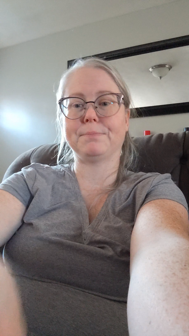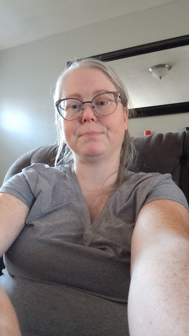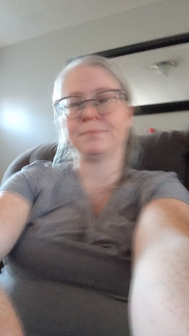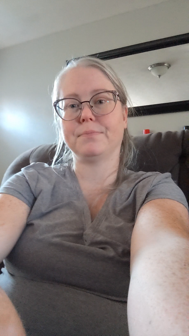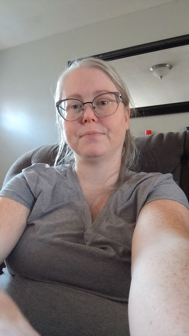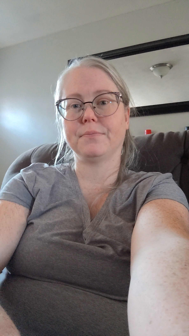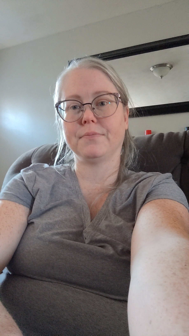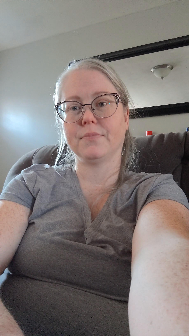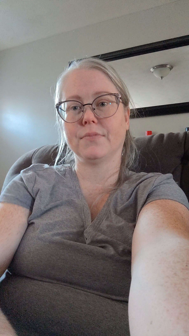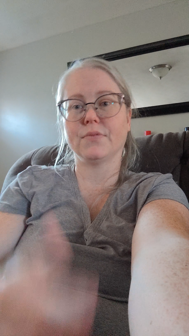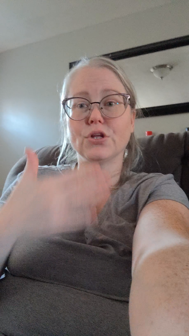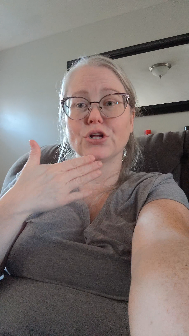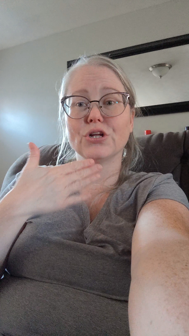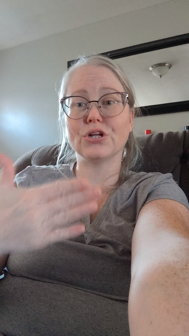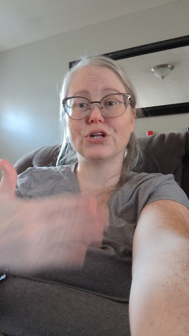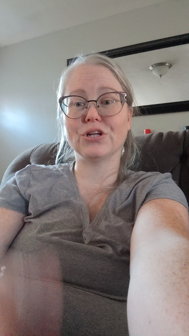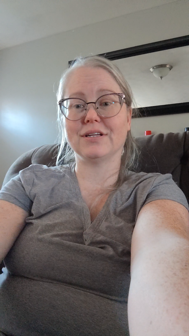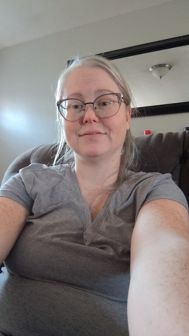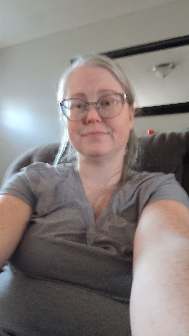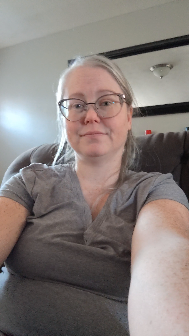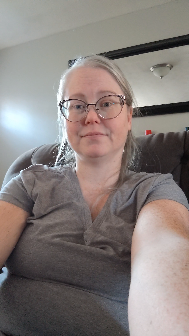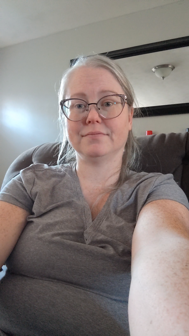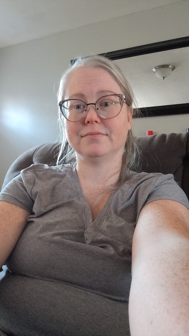good